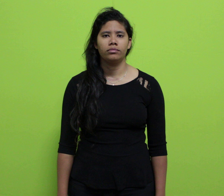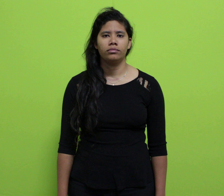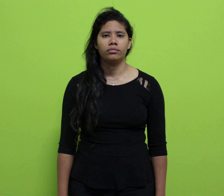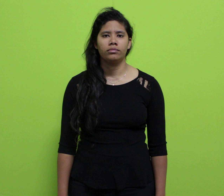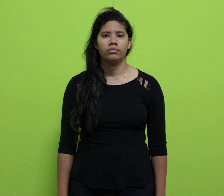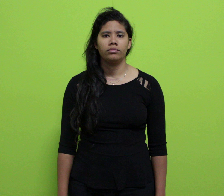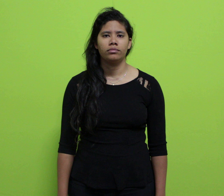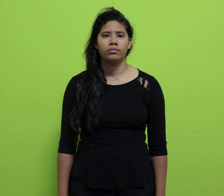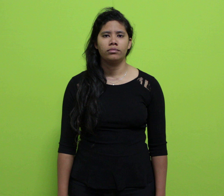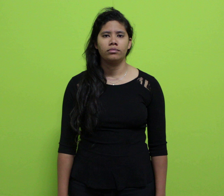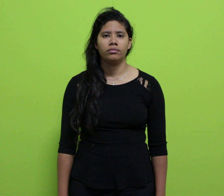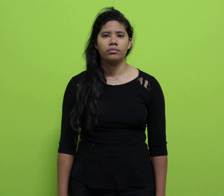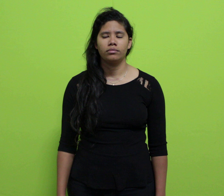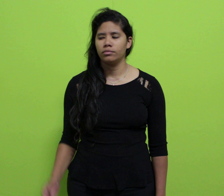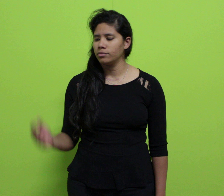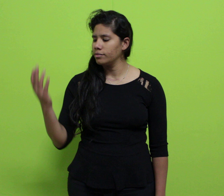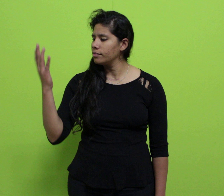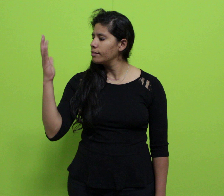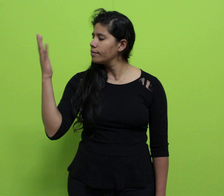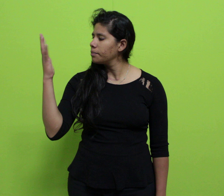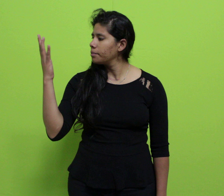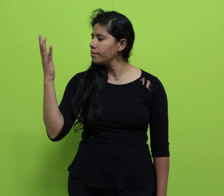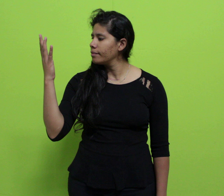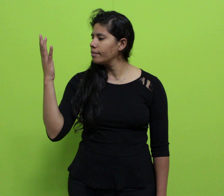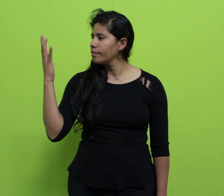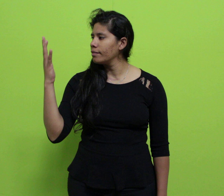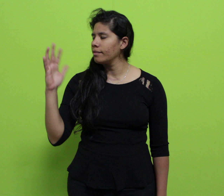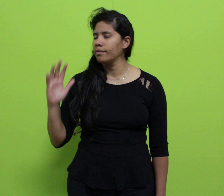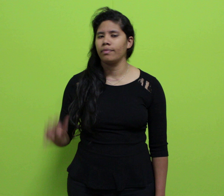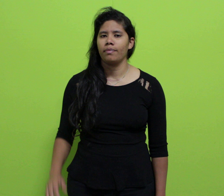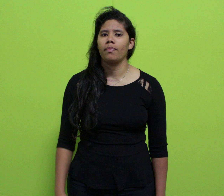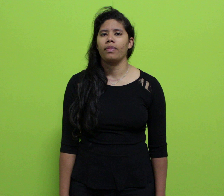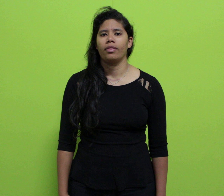espelho